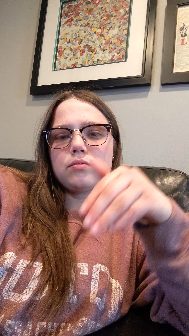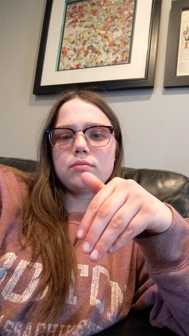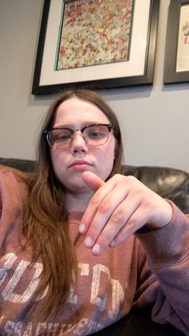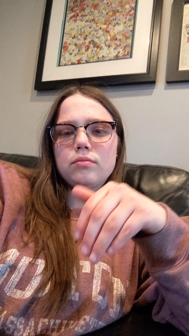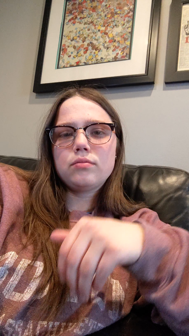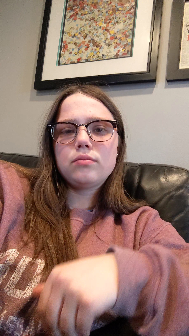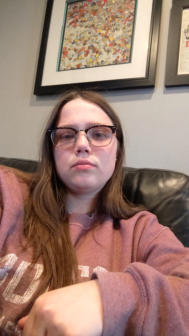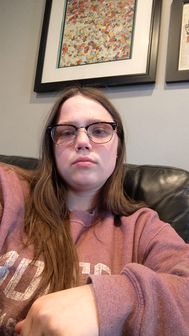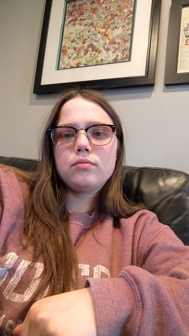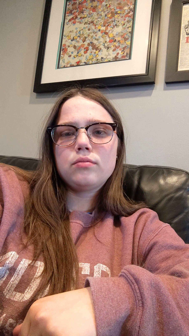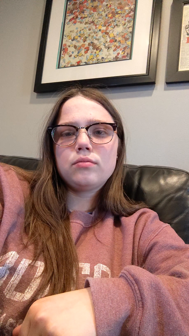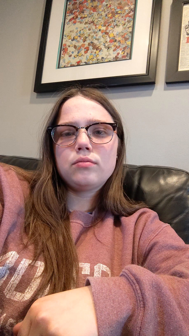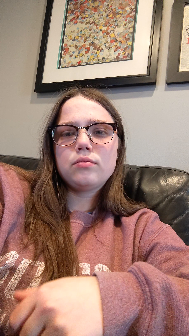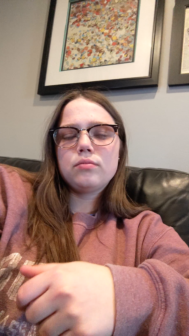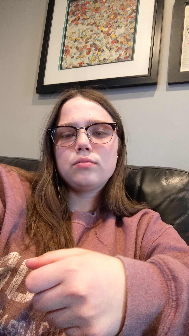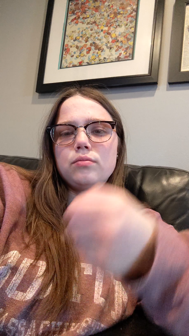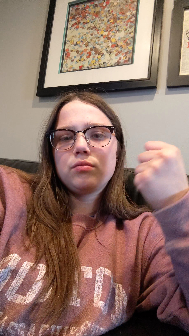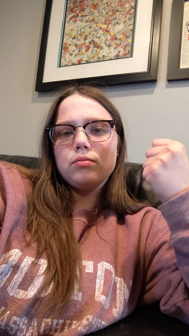pull